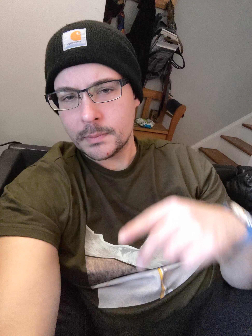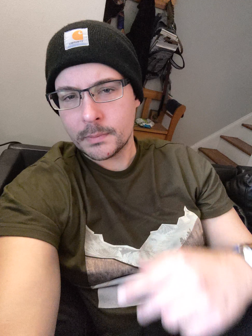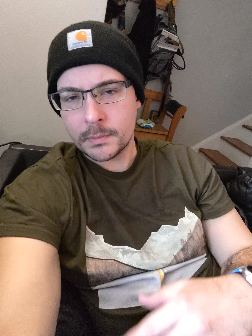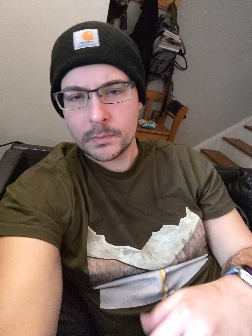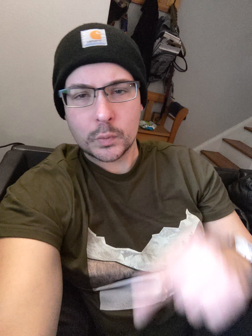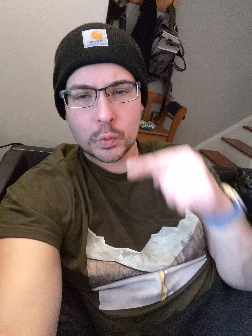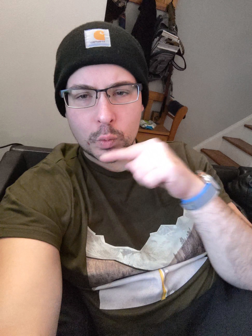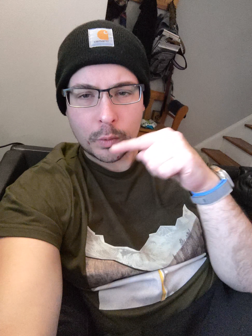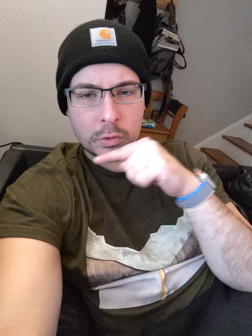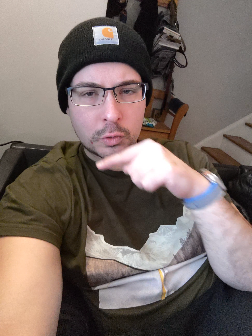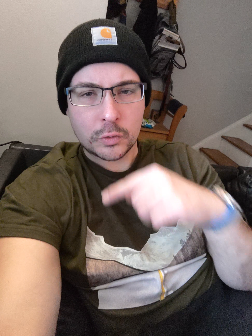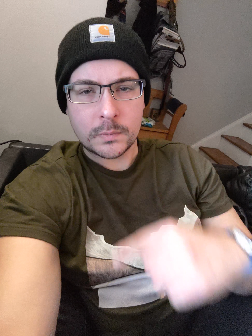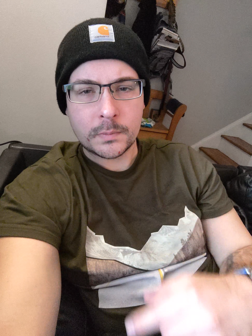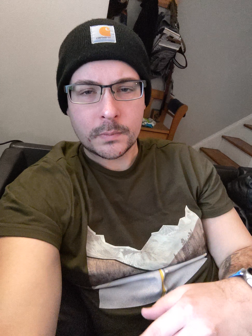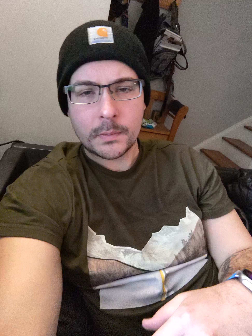toothbrush